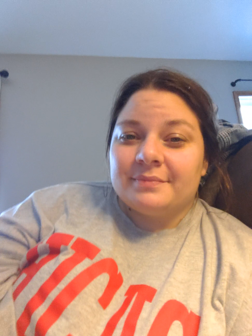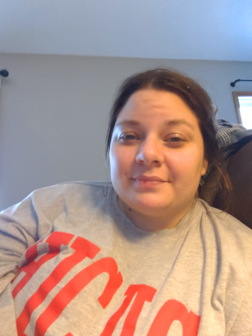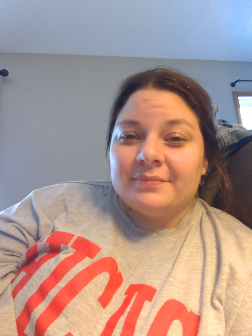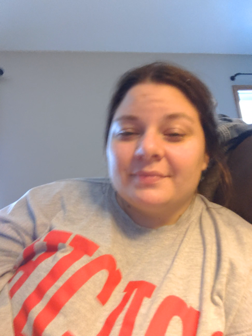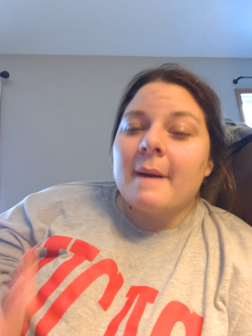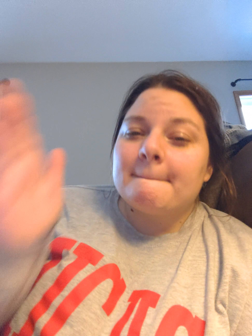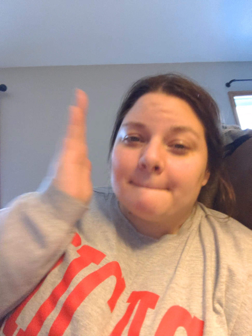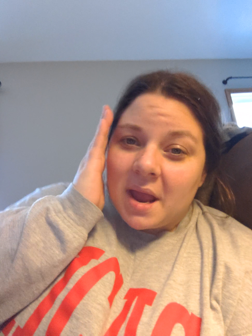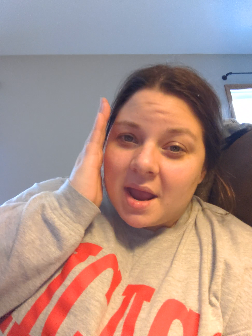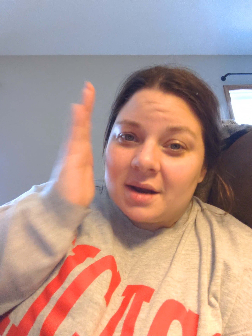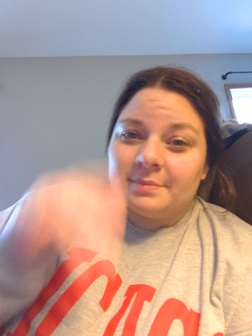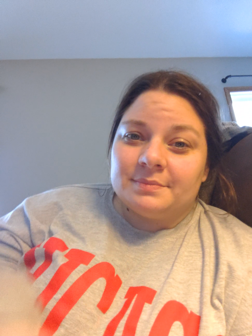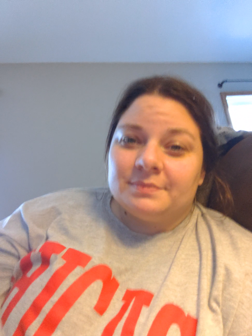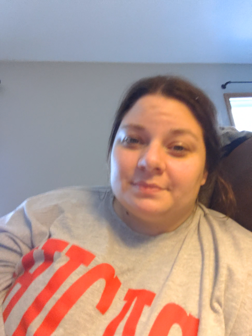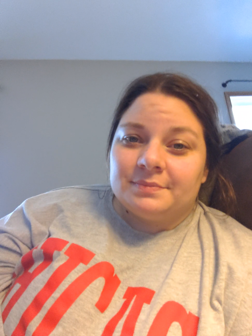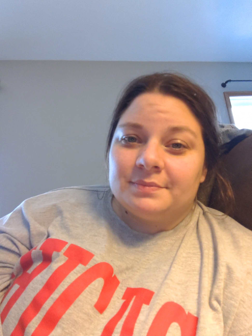bed